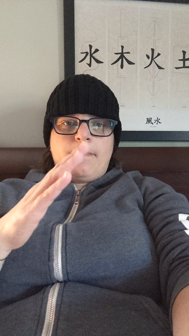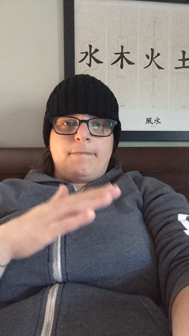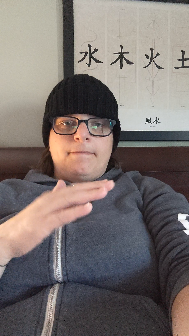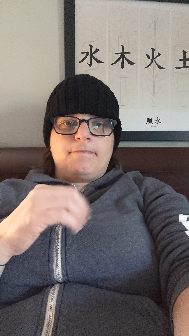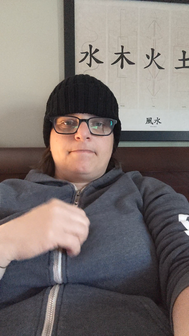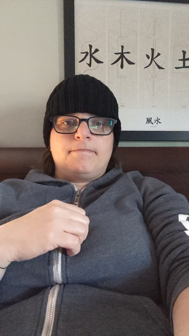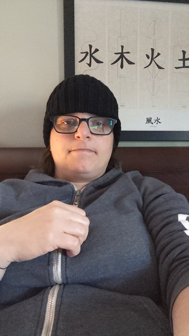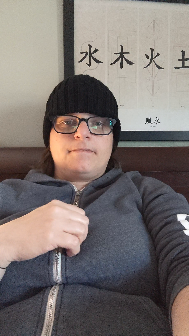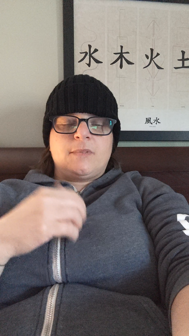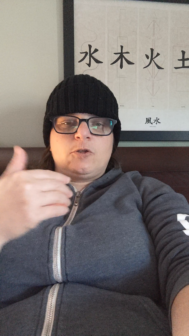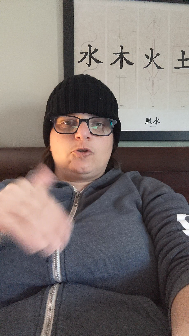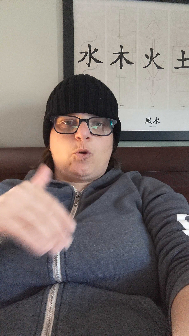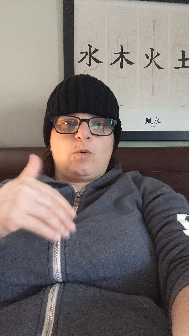shorts